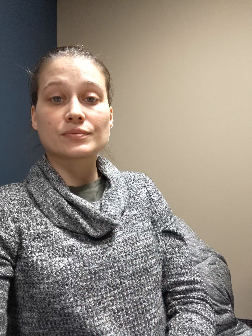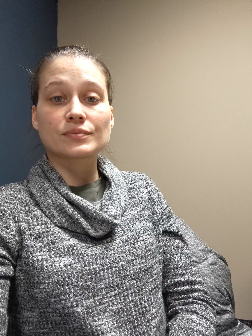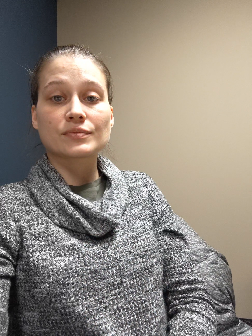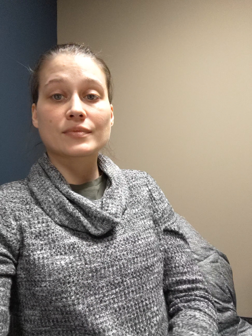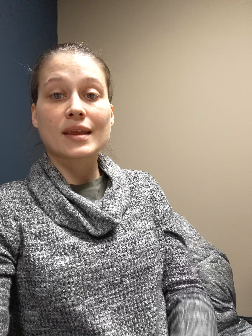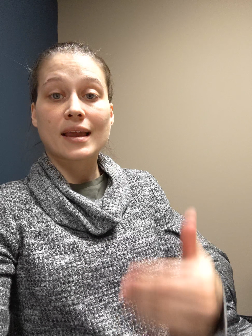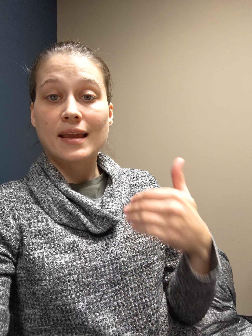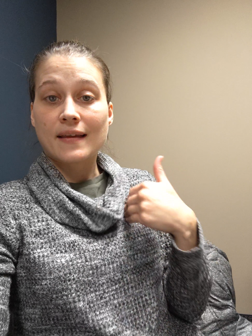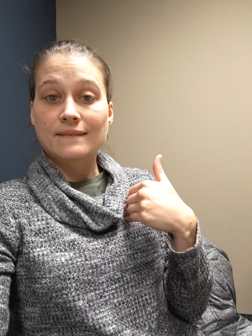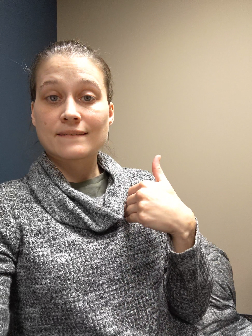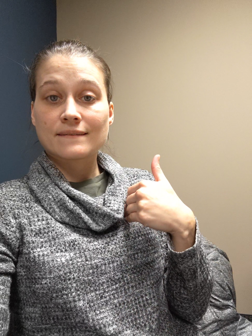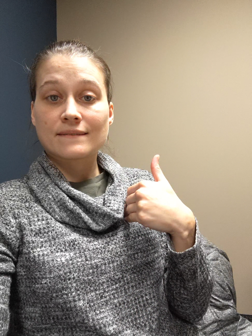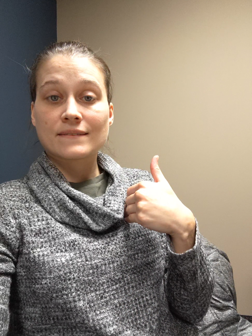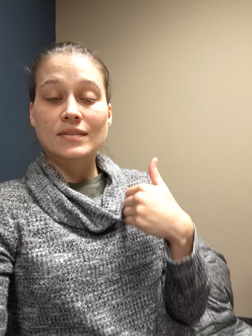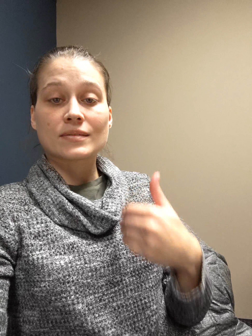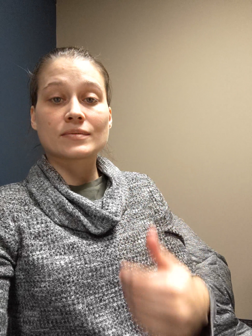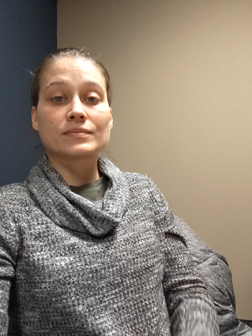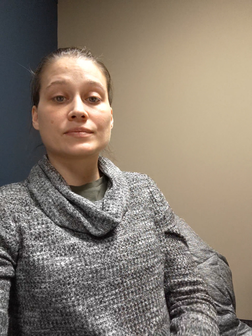have